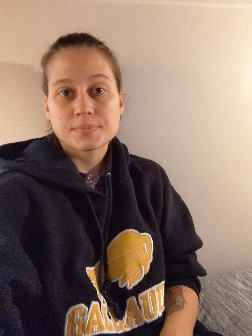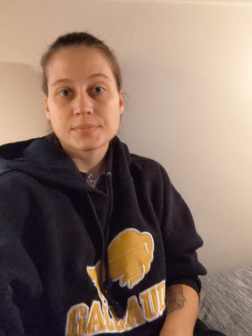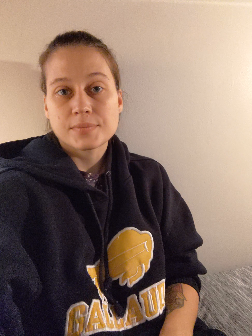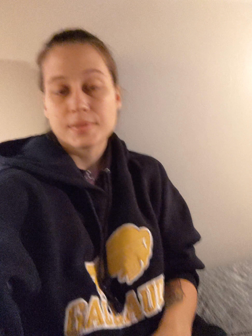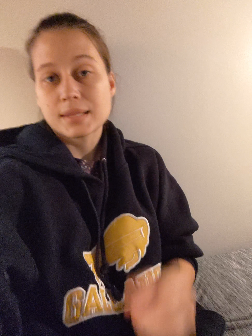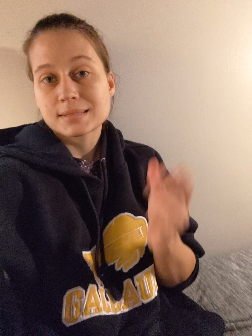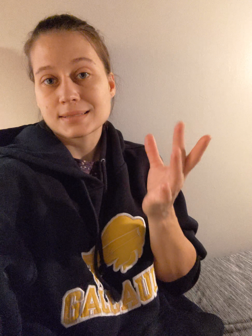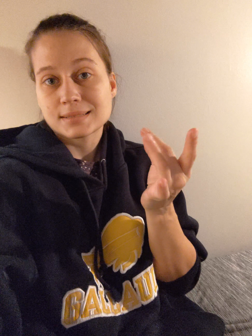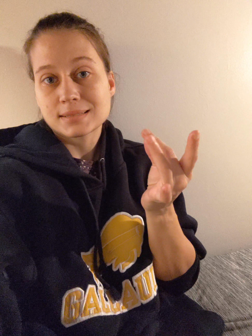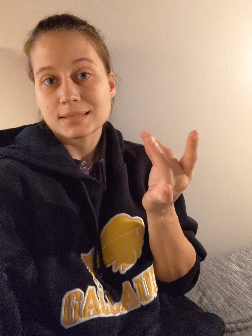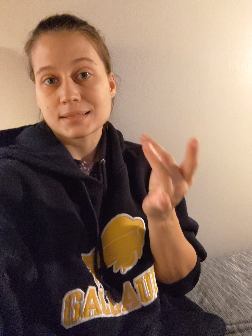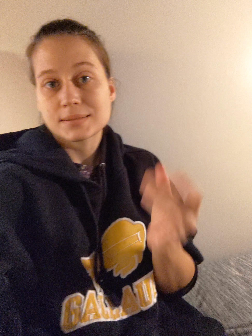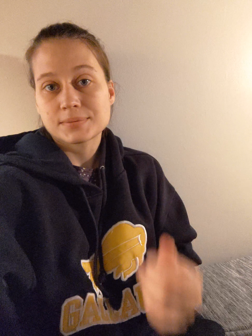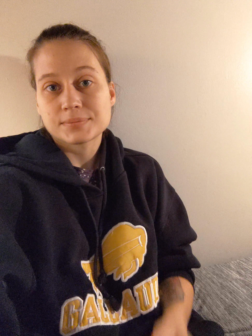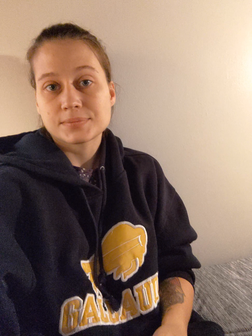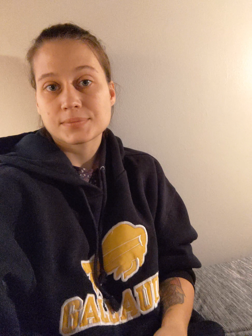sticky